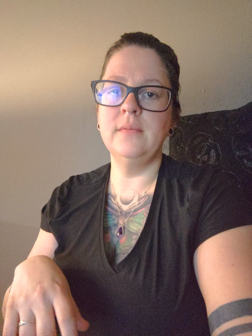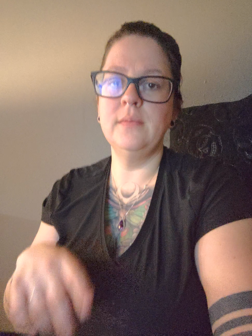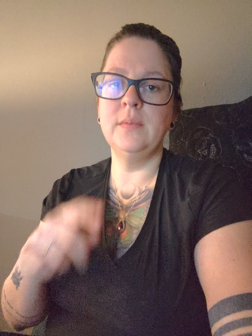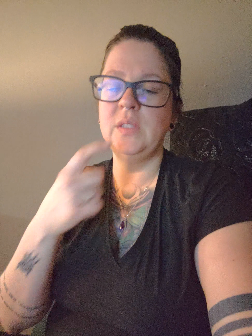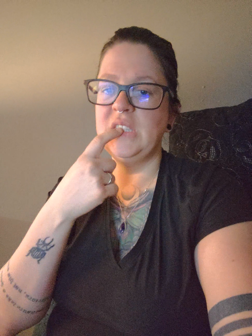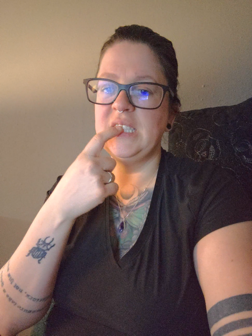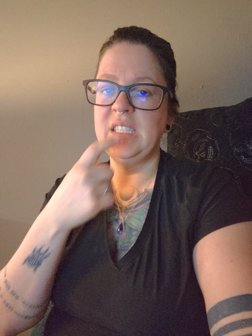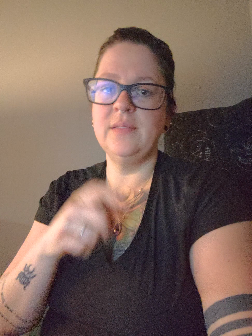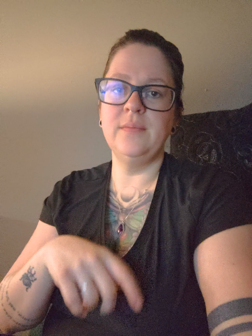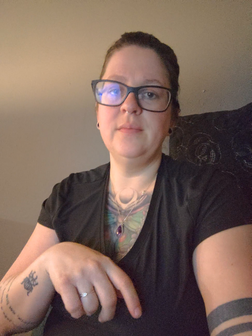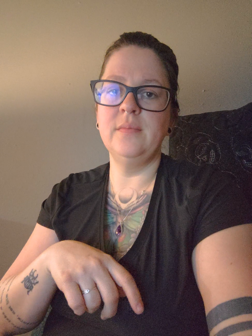tooth